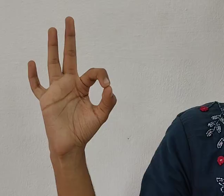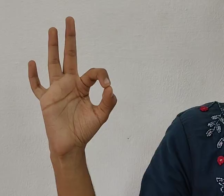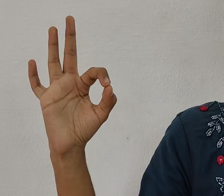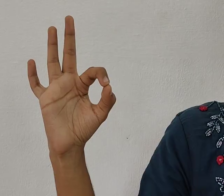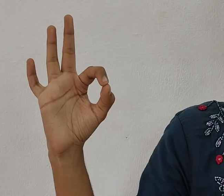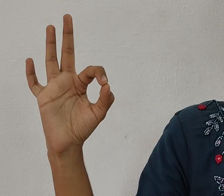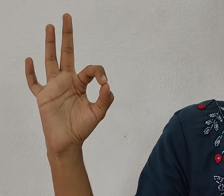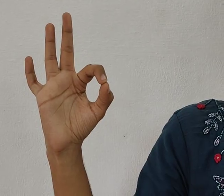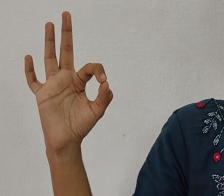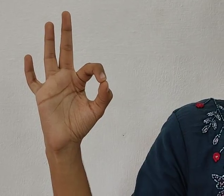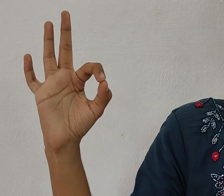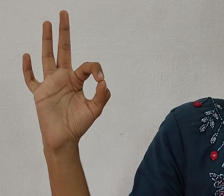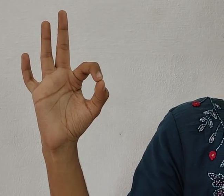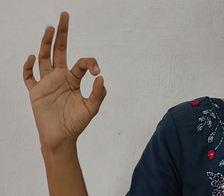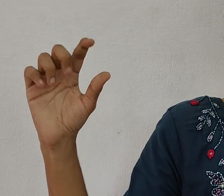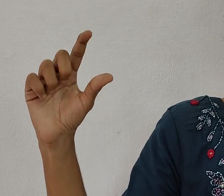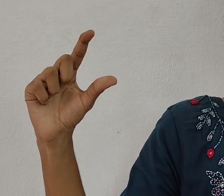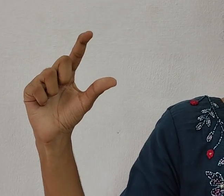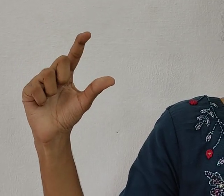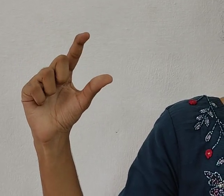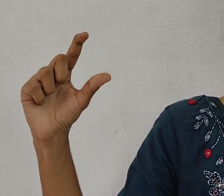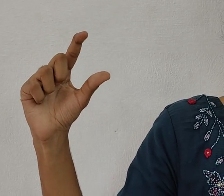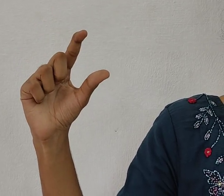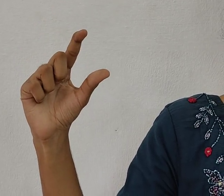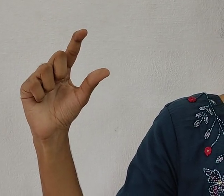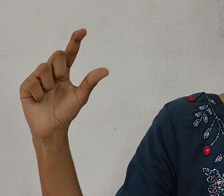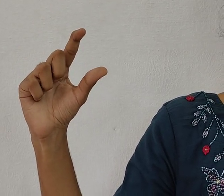ഓ